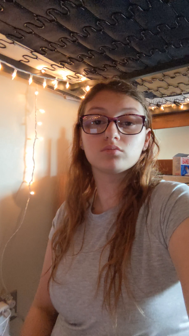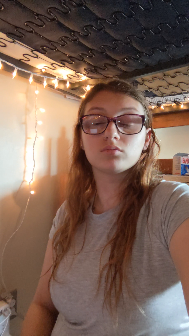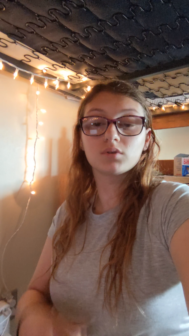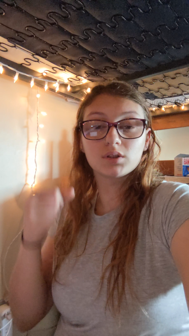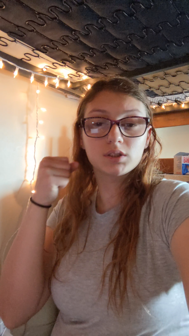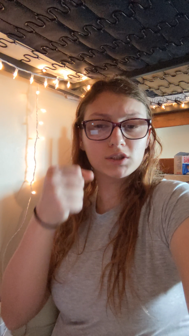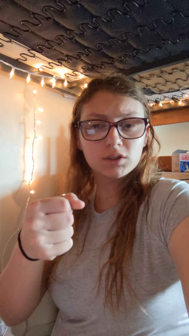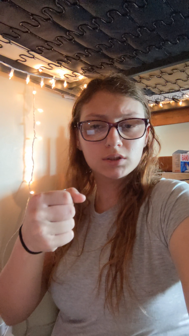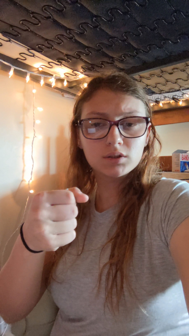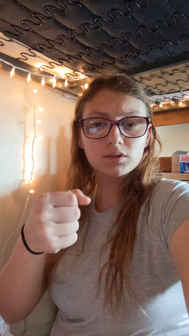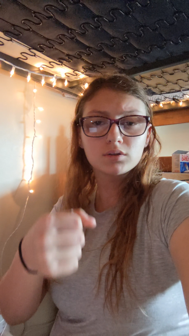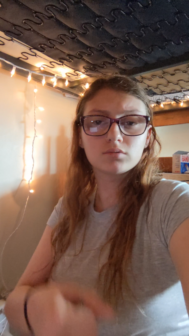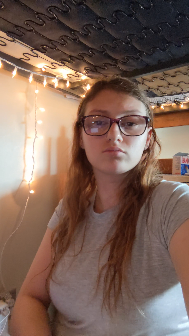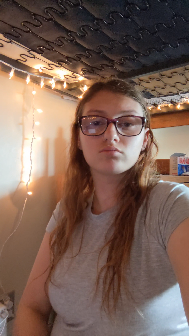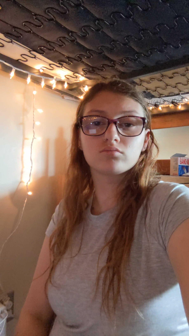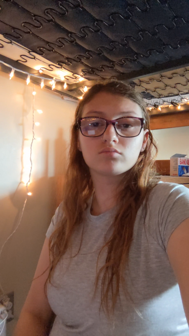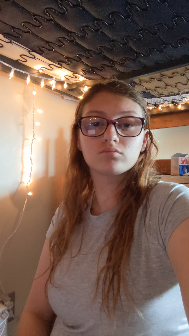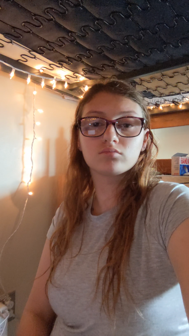hit